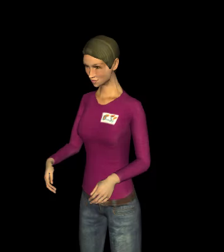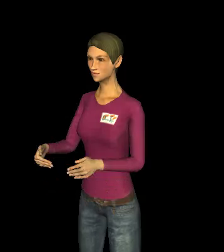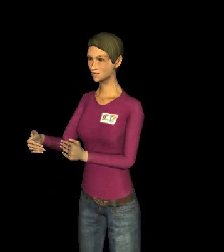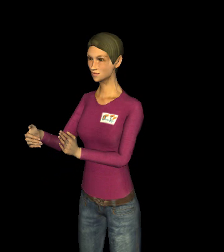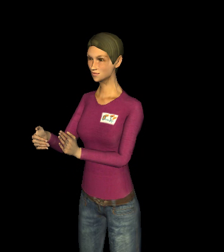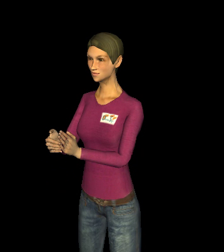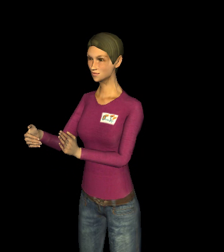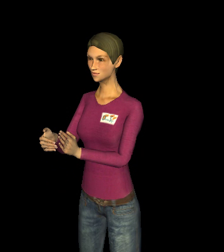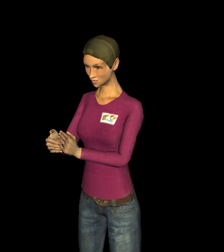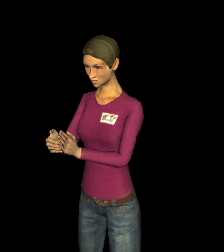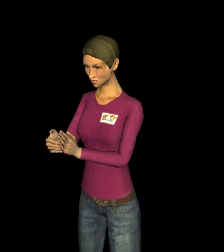مرة أخرى